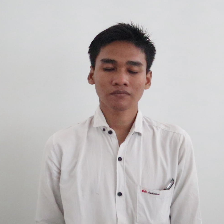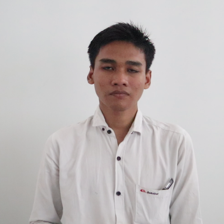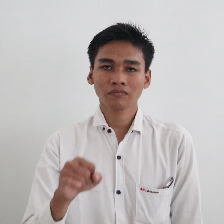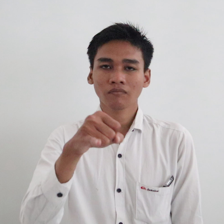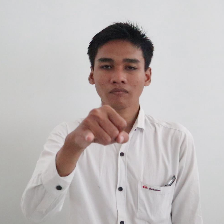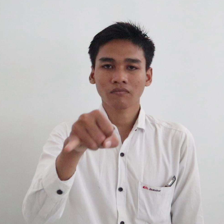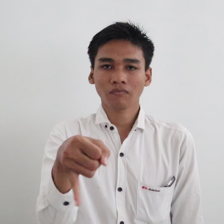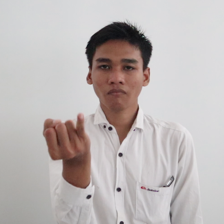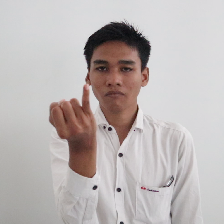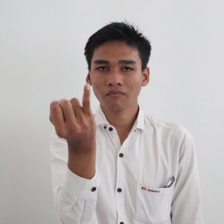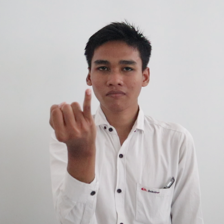J